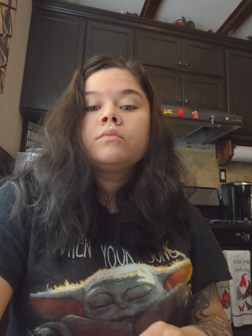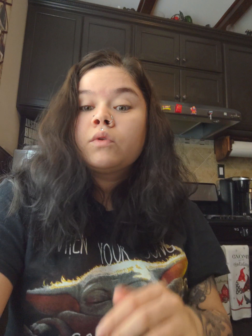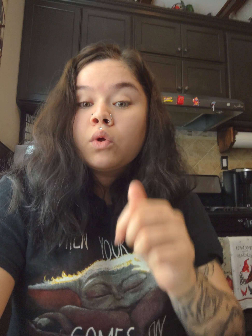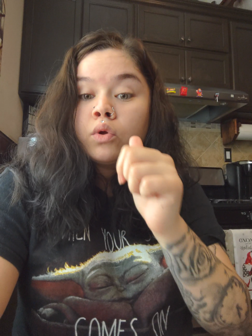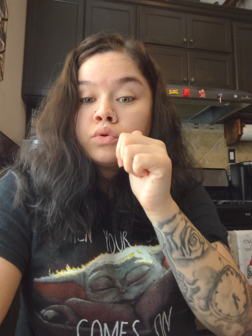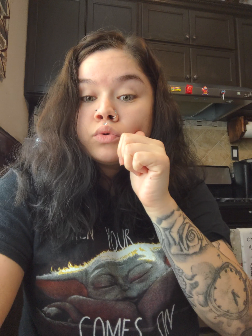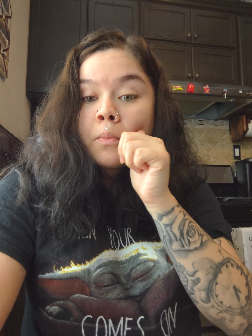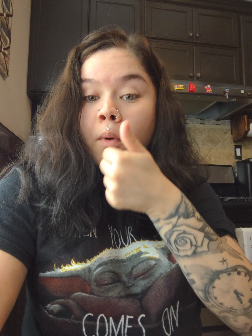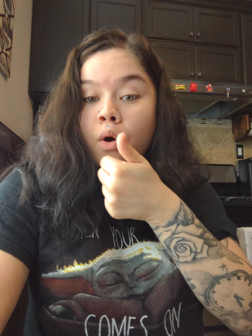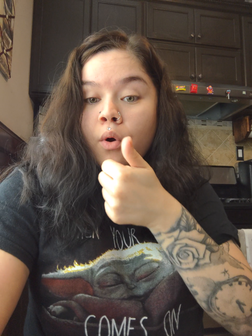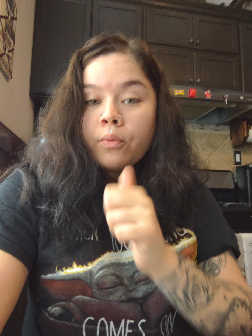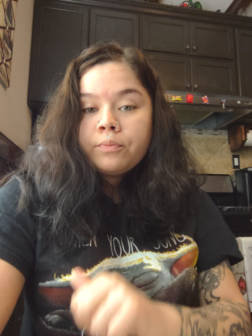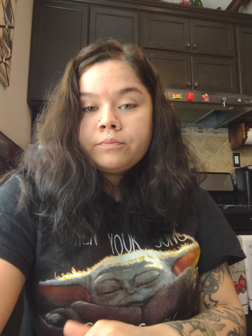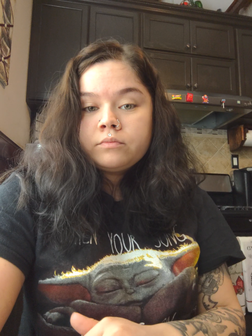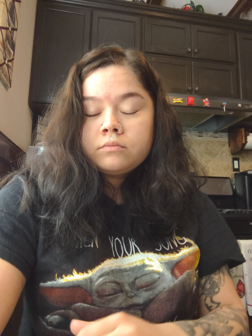tomorrow